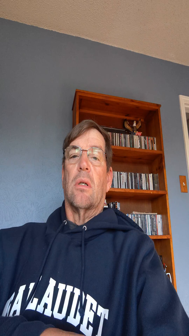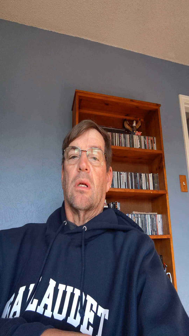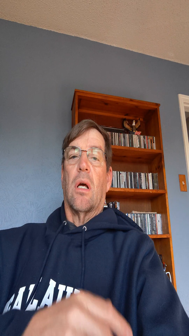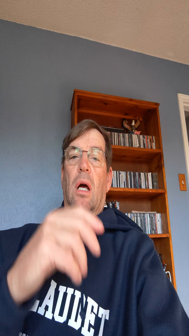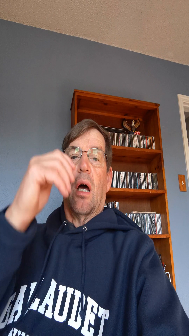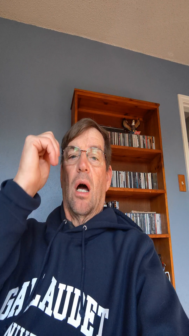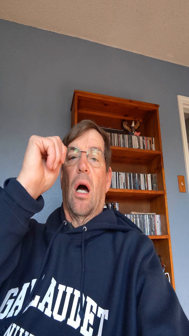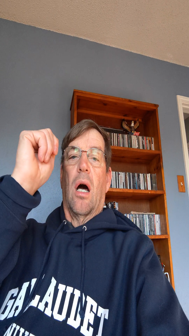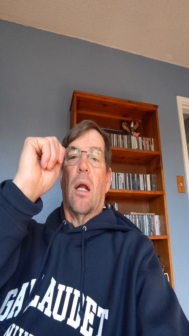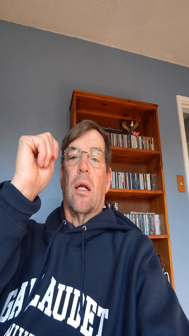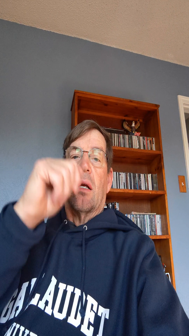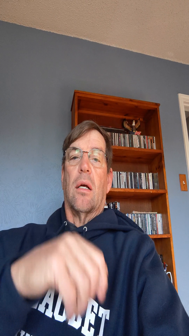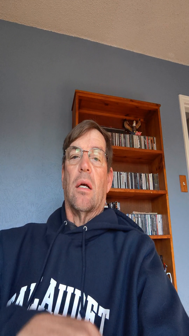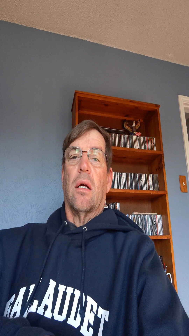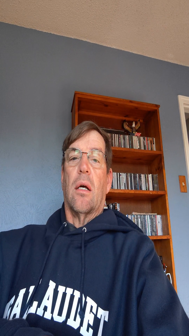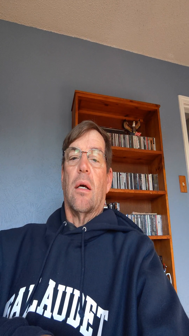aunt